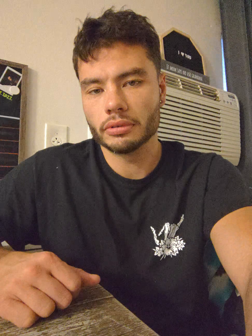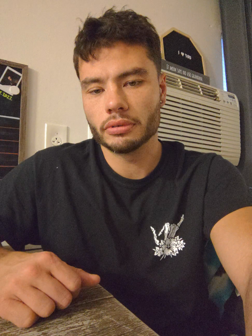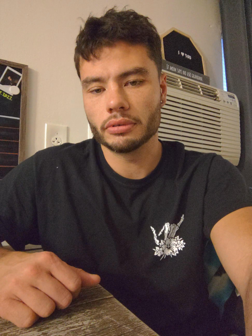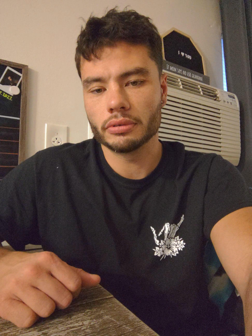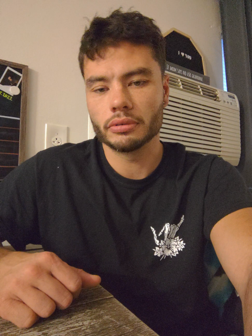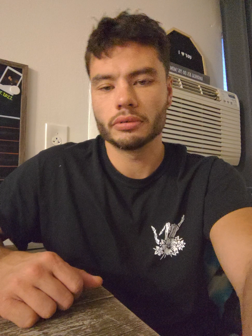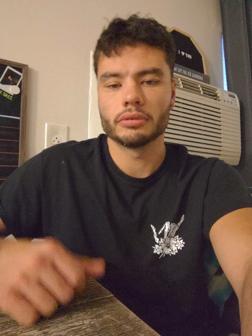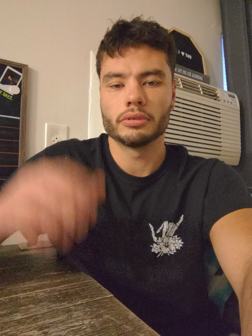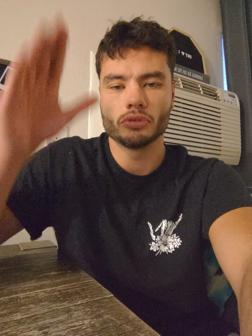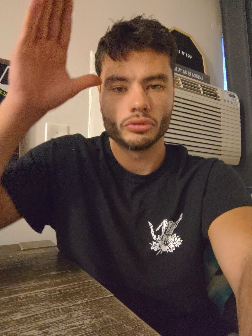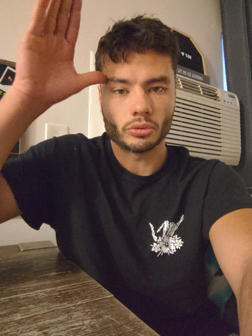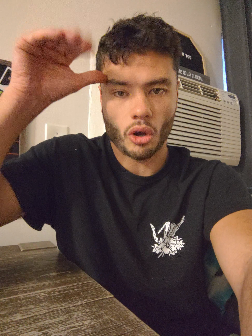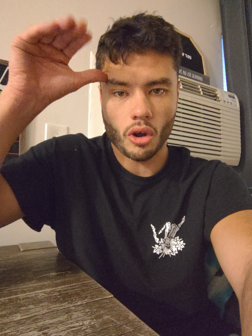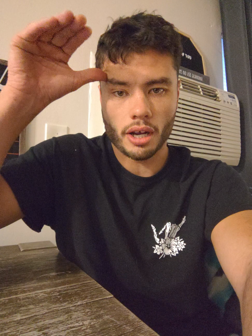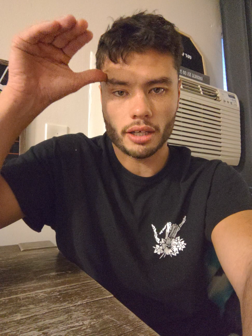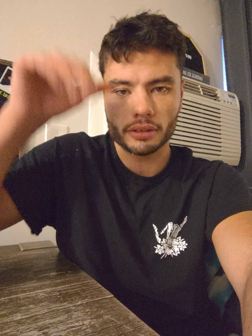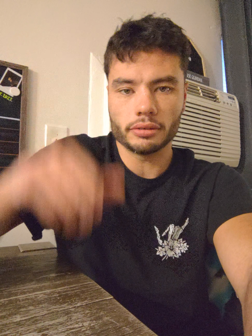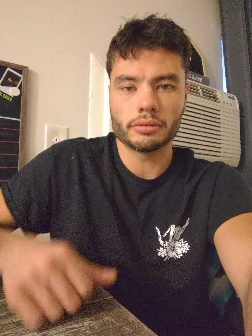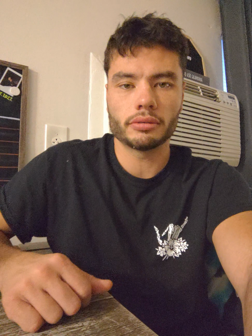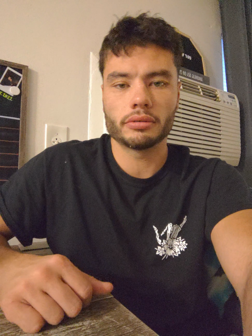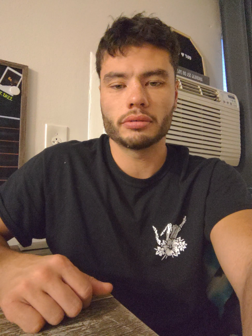donkey